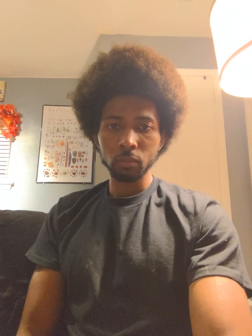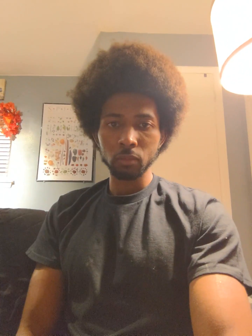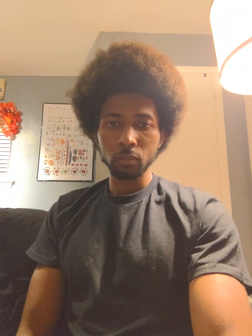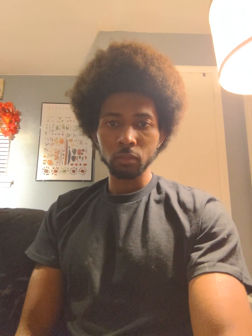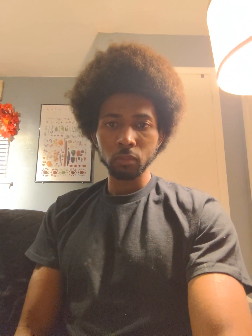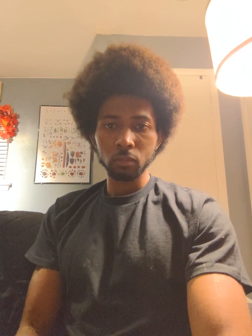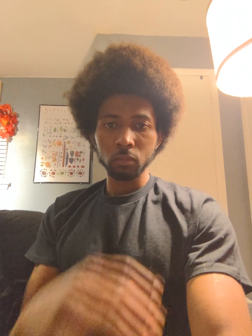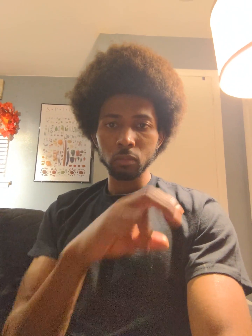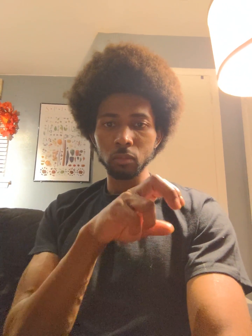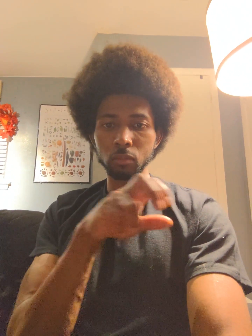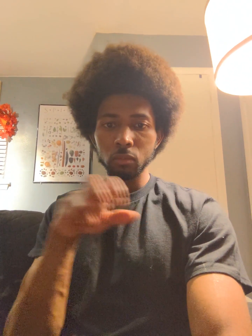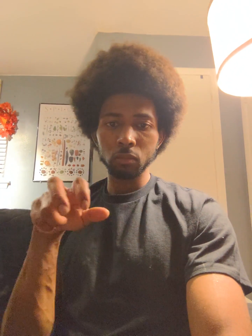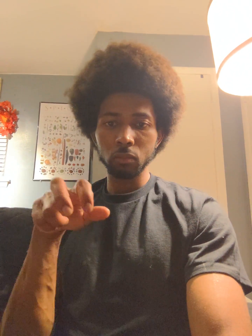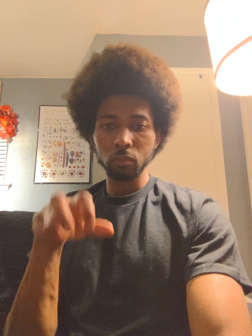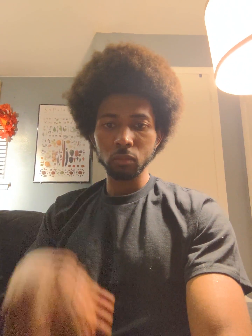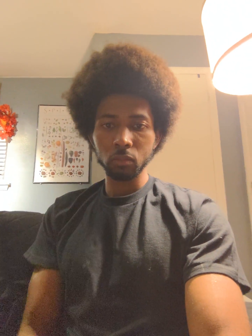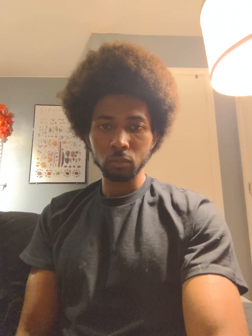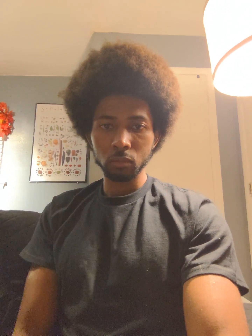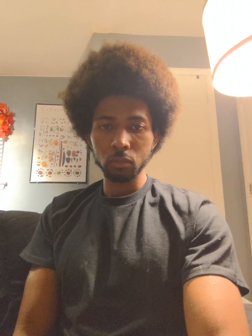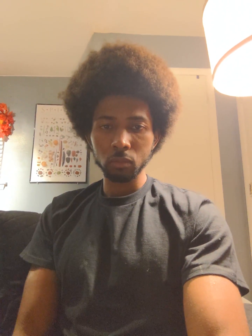couch